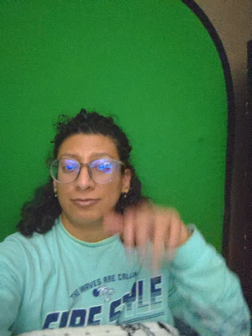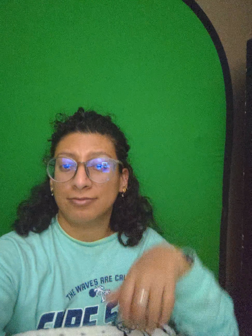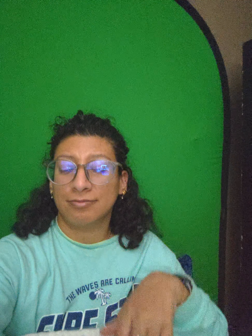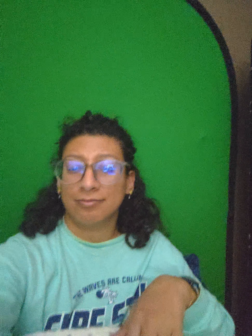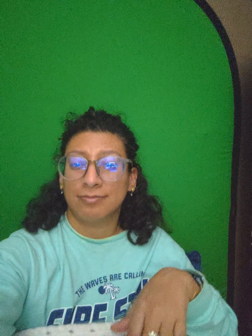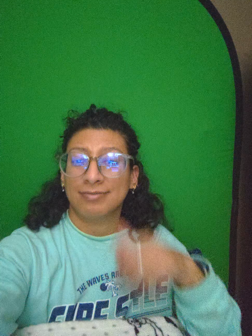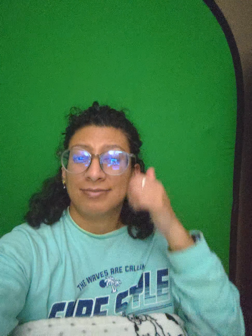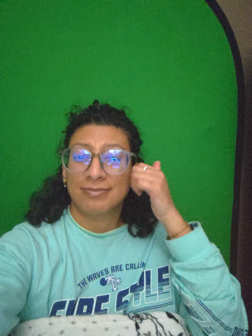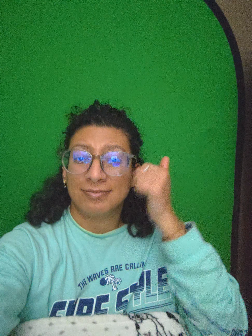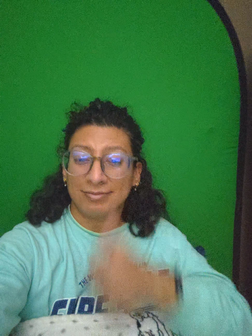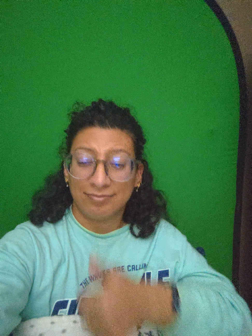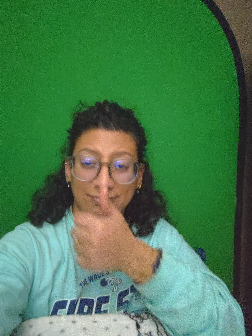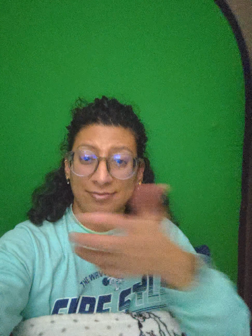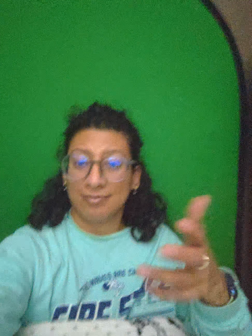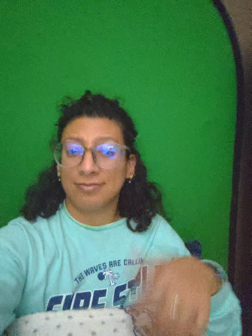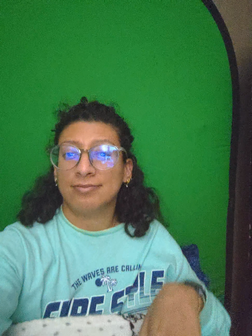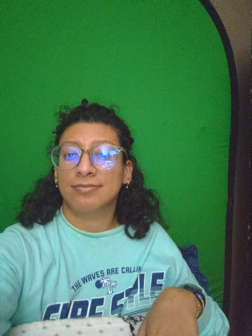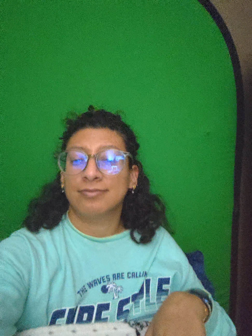every